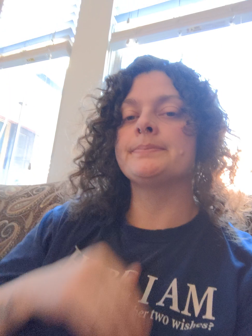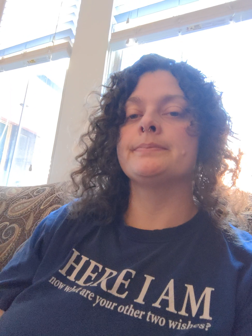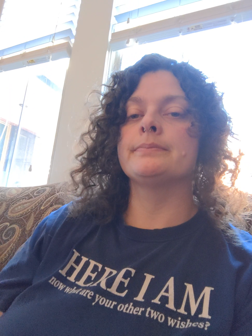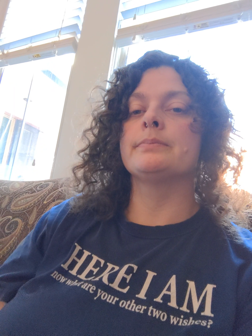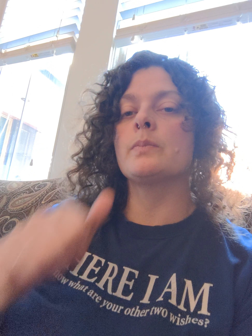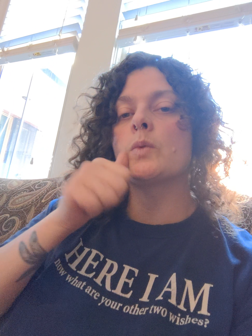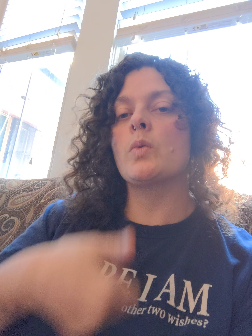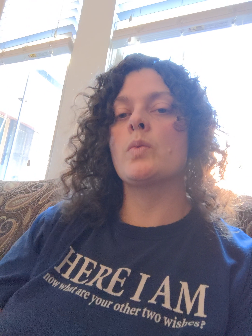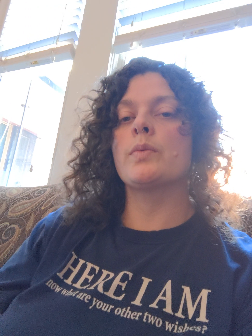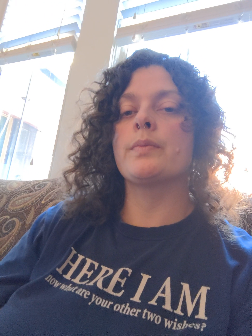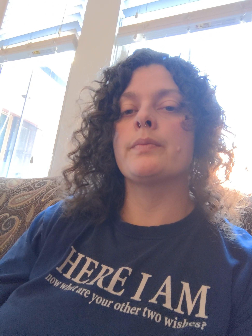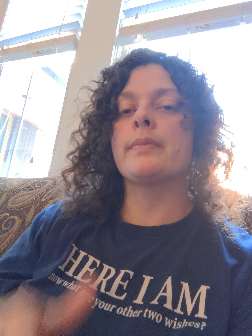tomorrow